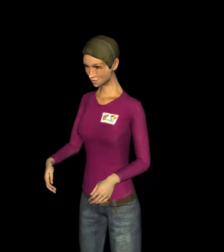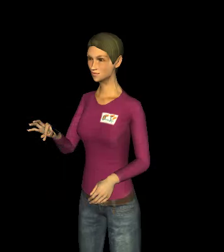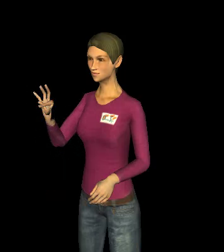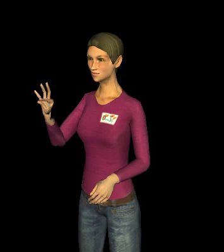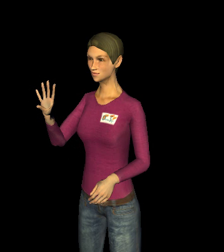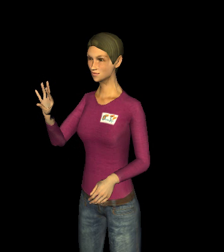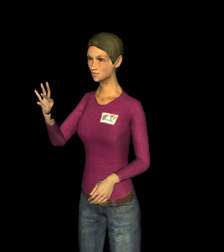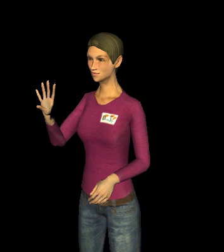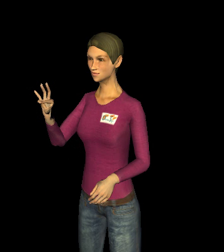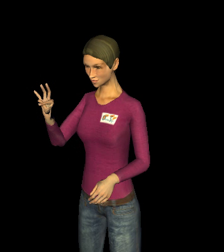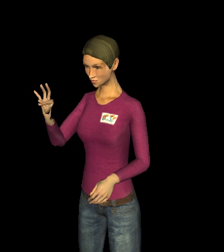50